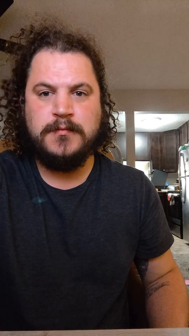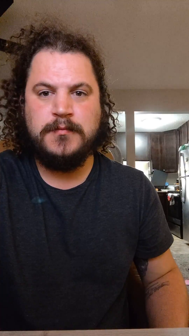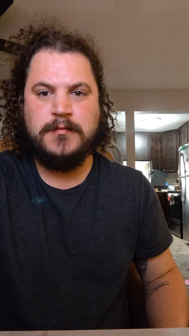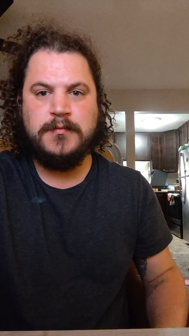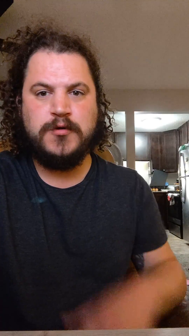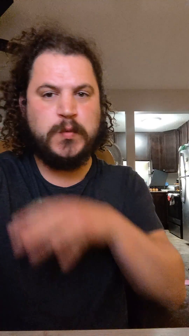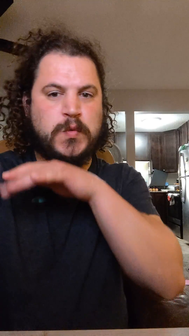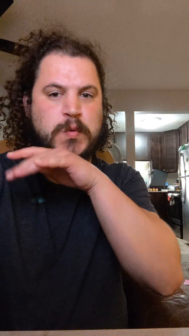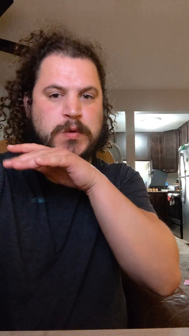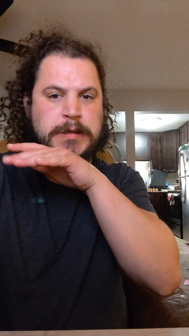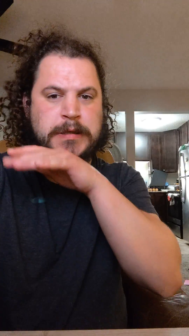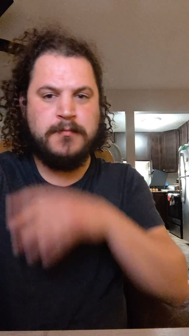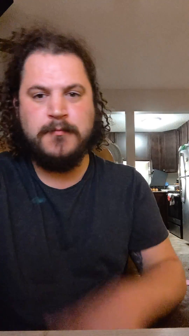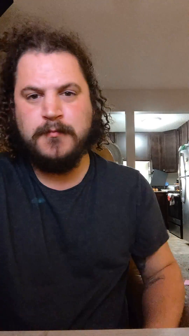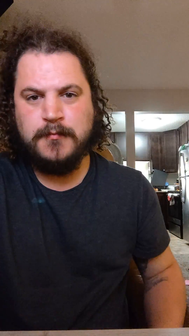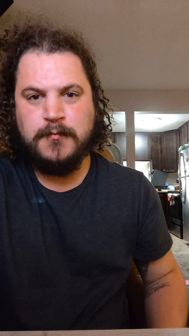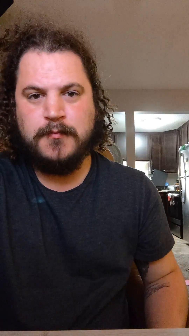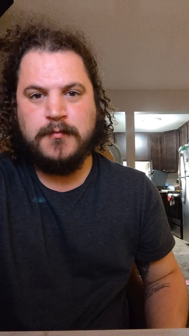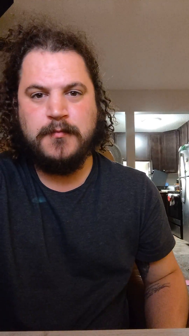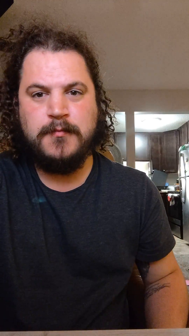naughty